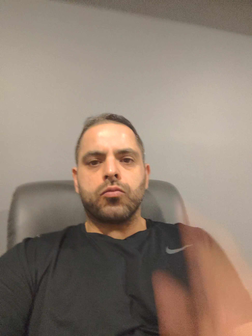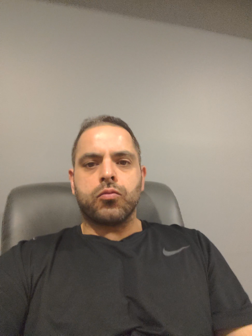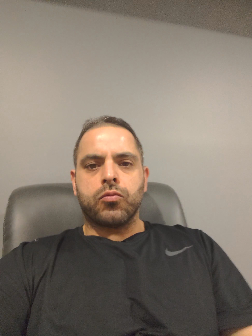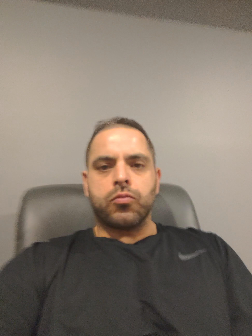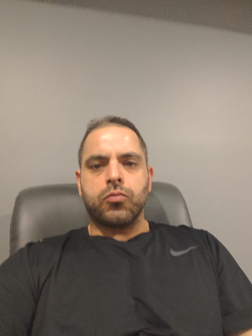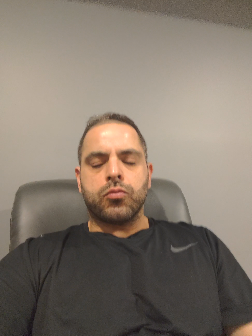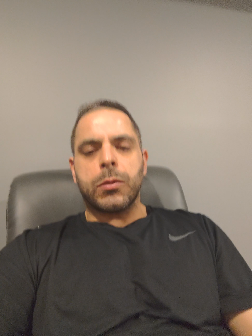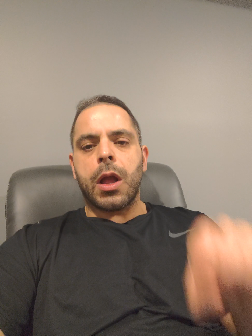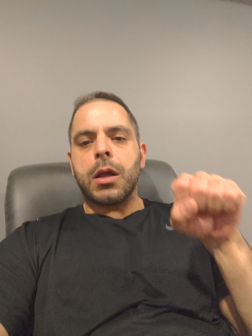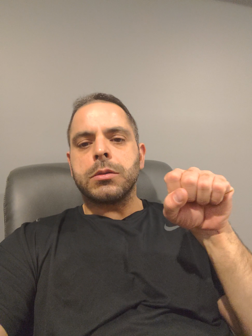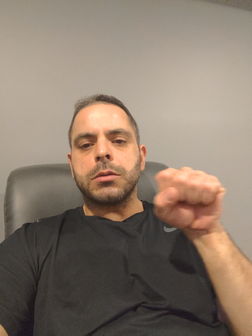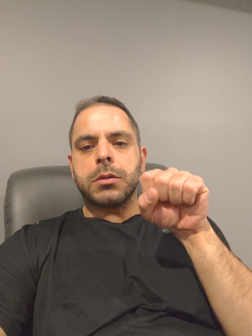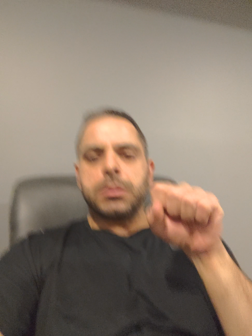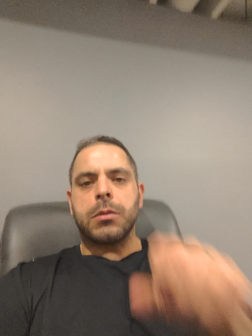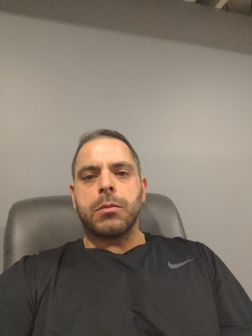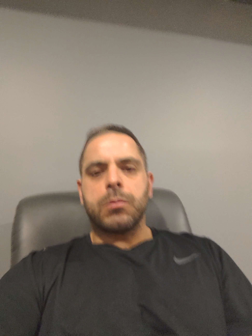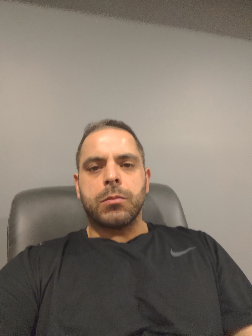carrot